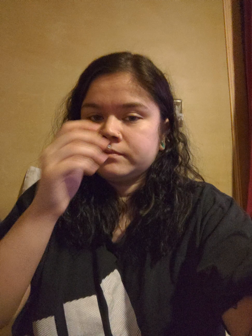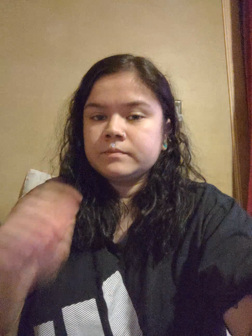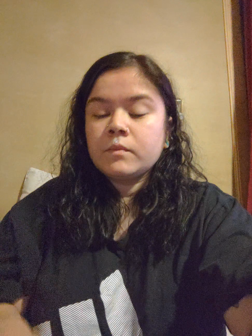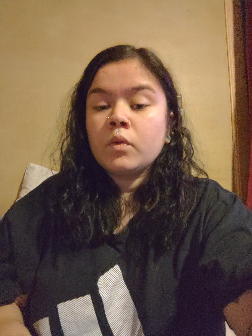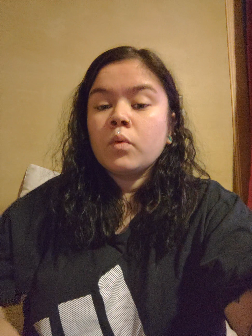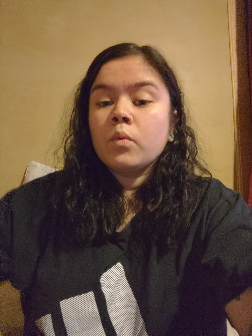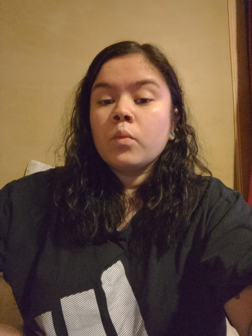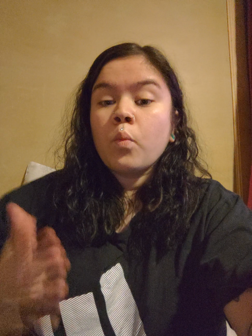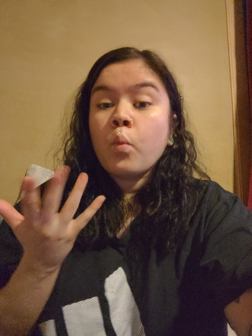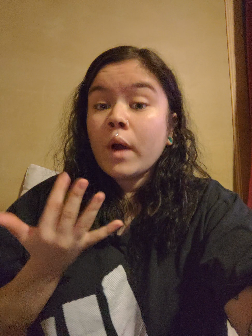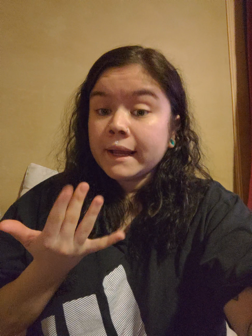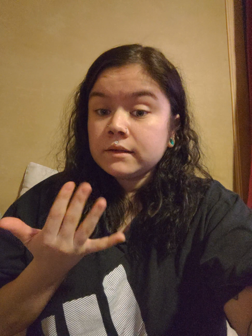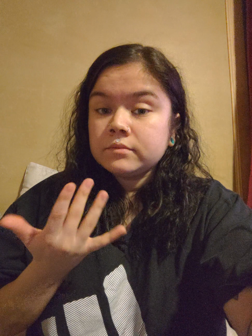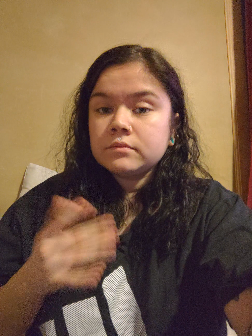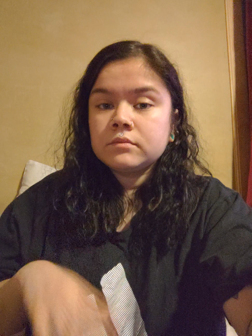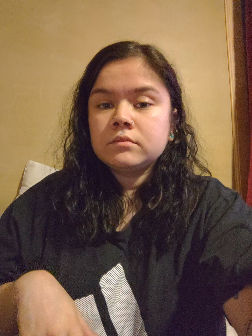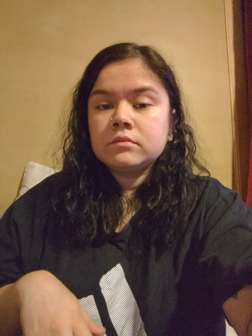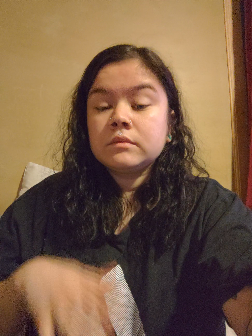wait